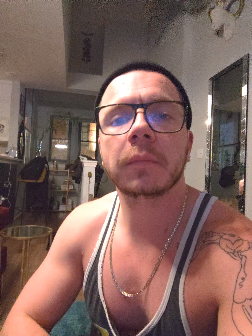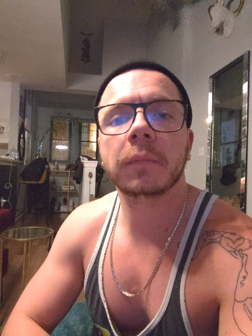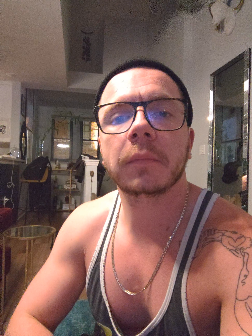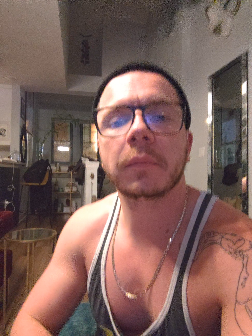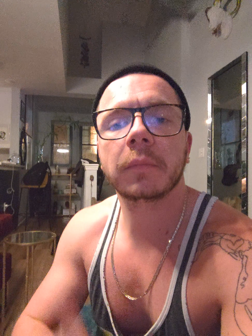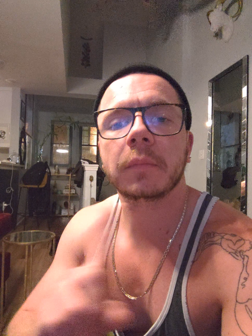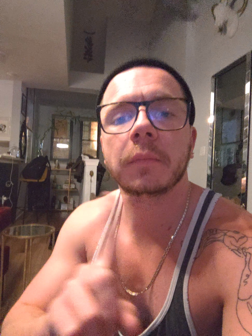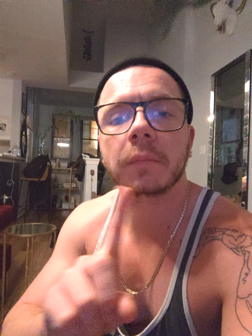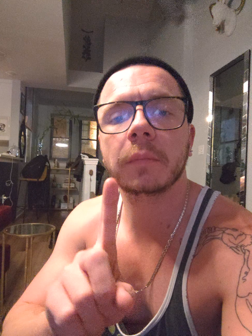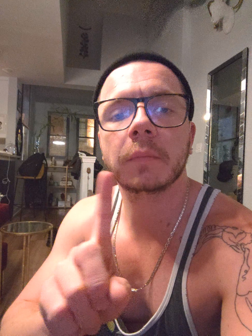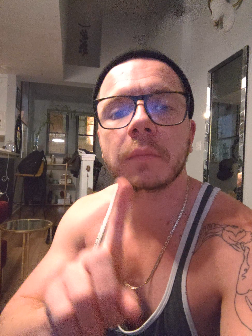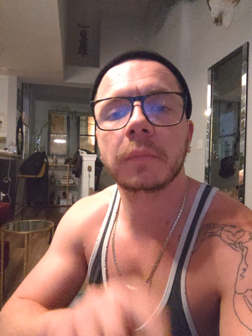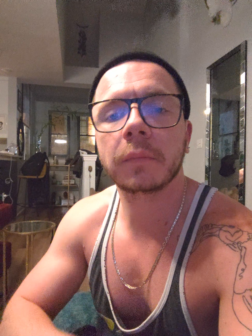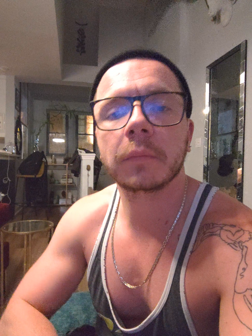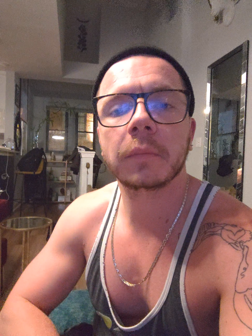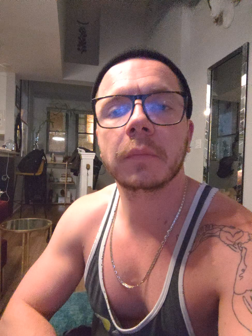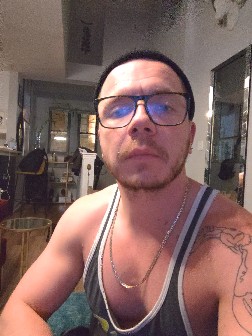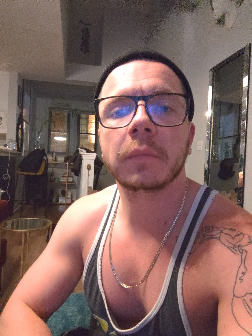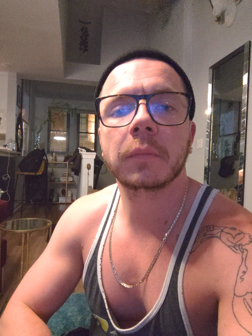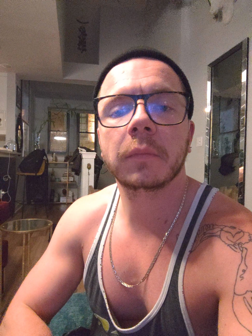where